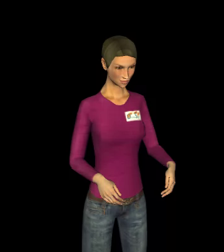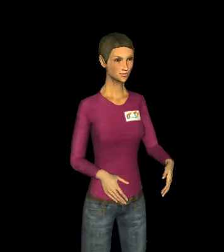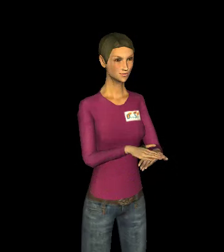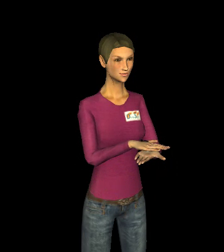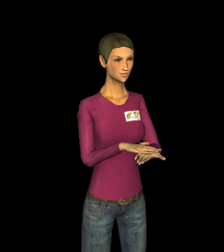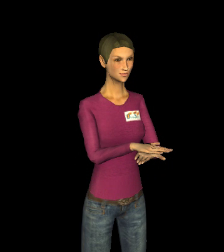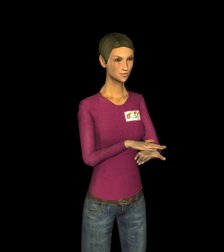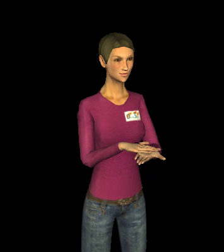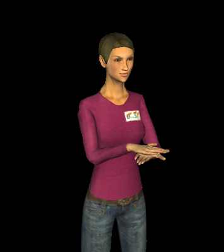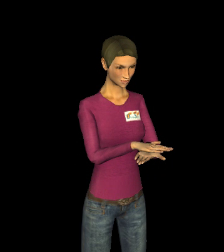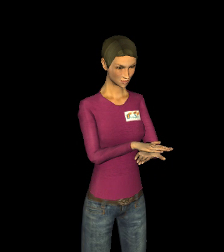يغفر